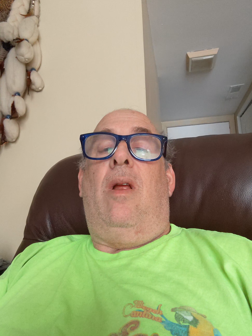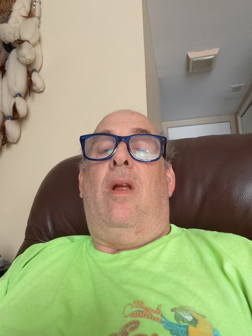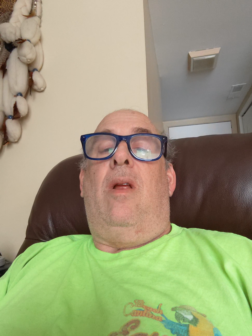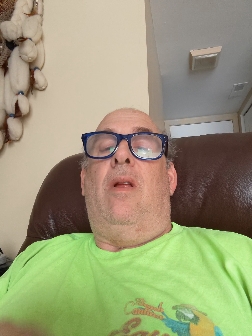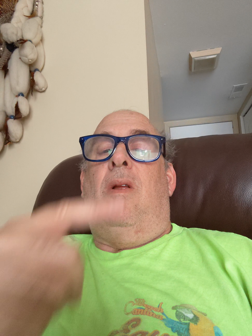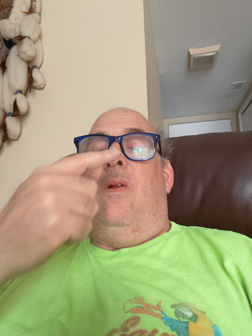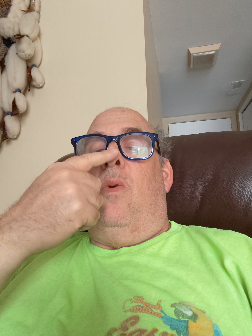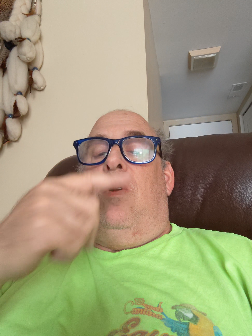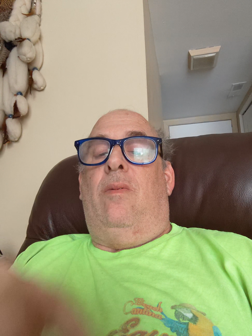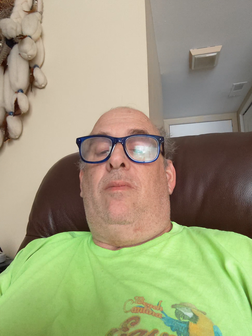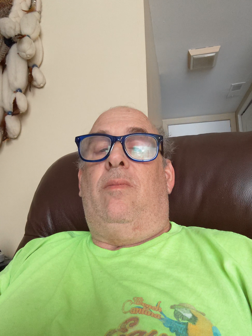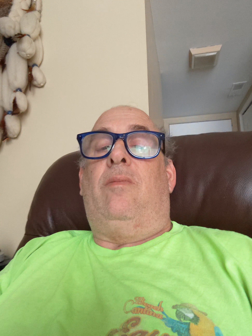nose